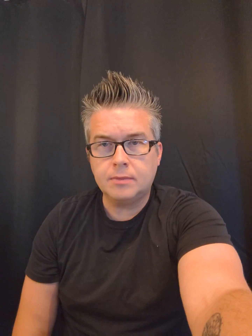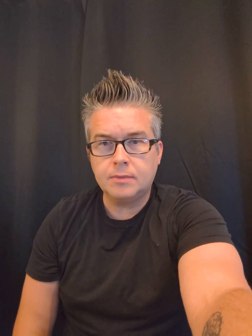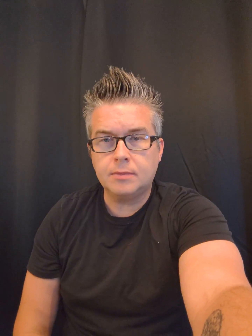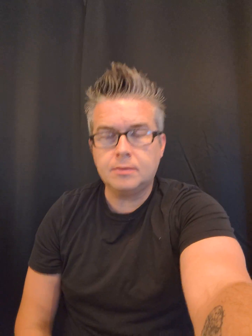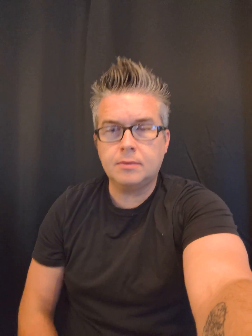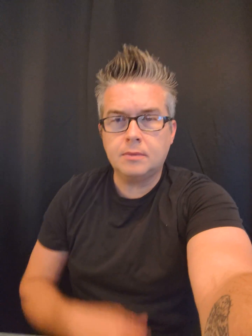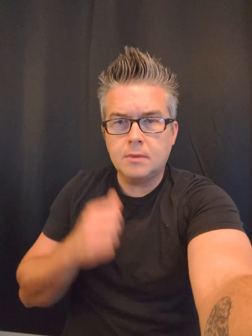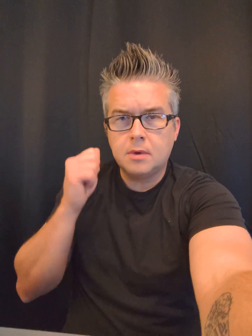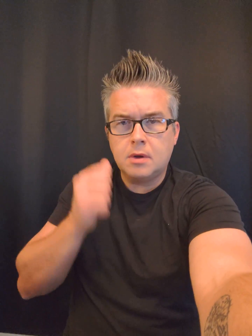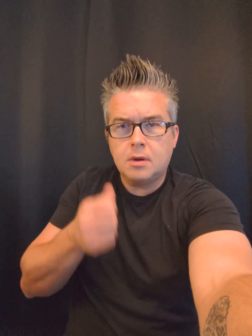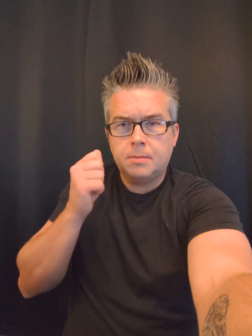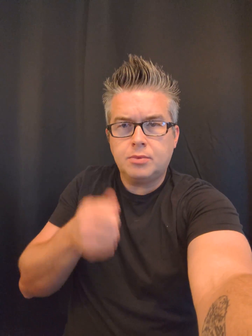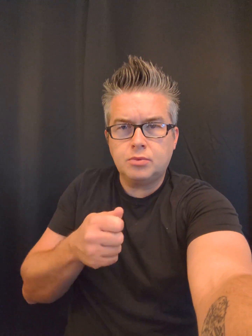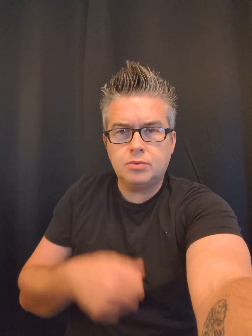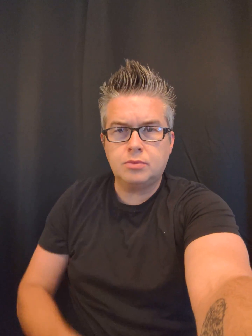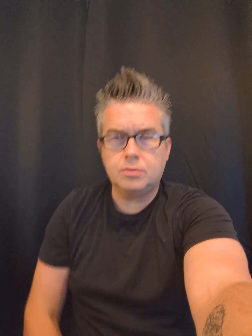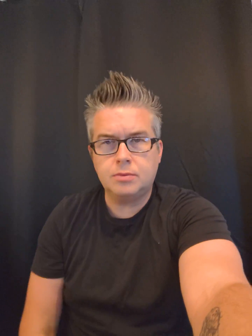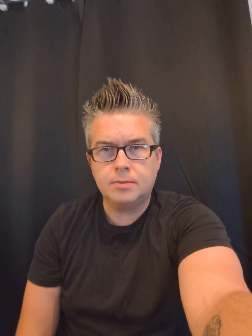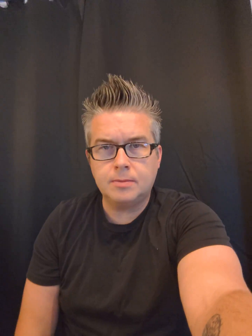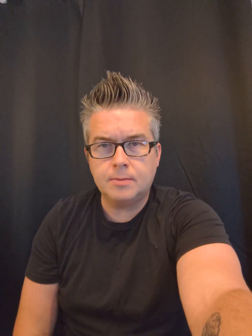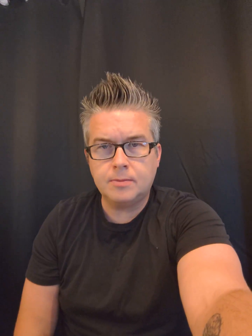hammer